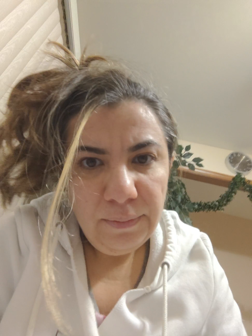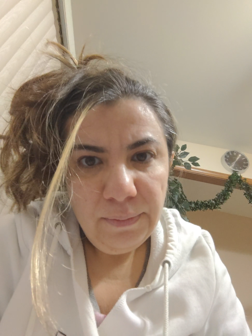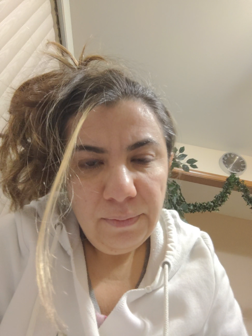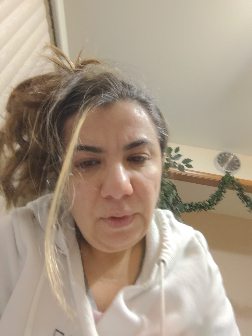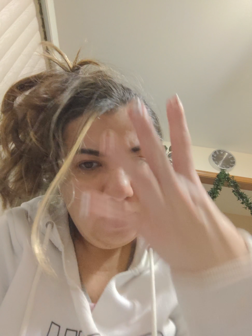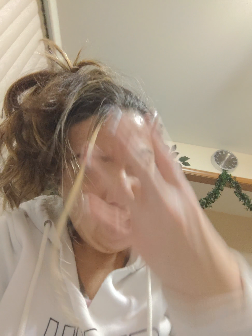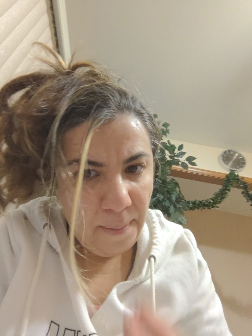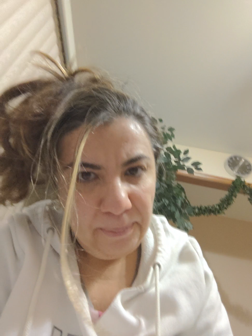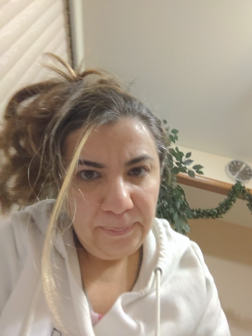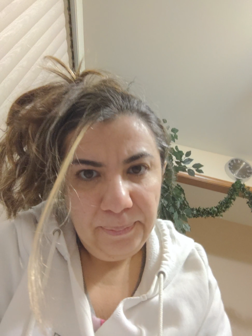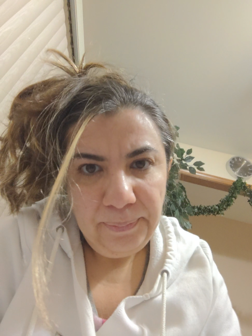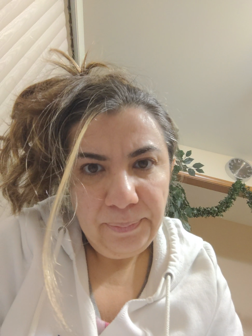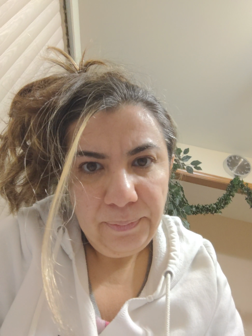sleepy